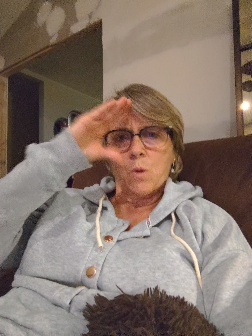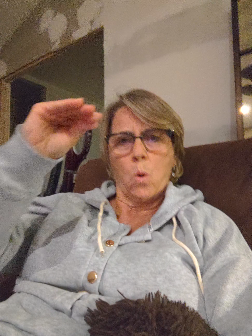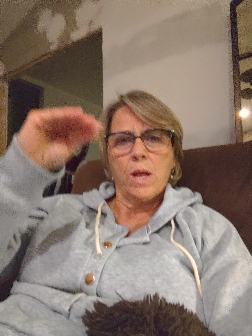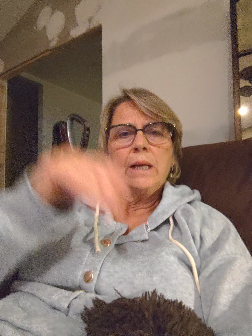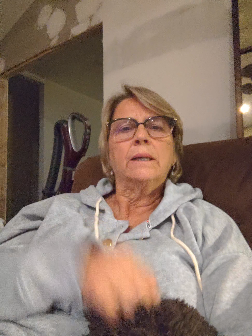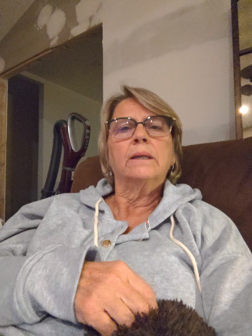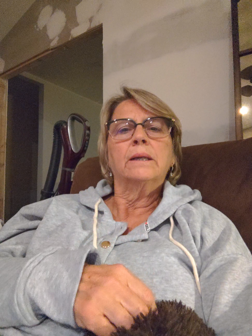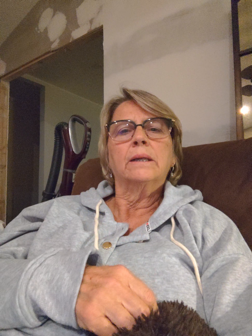boy